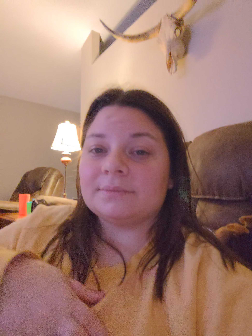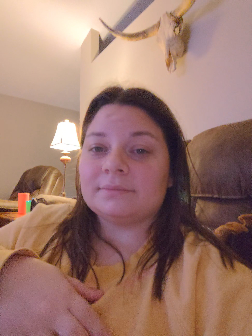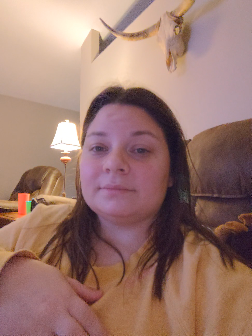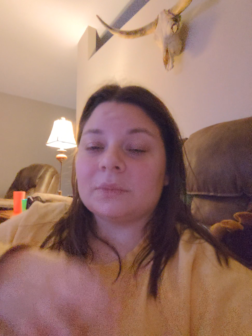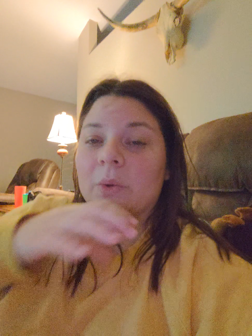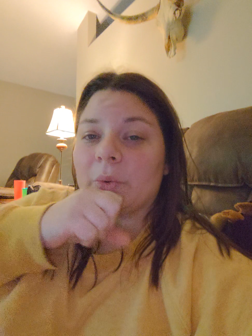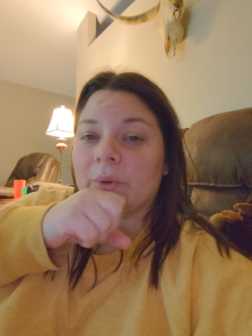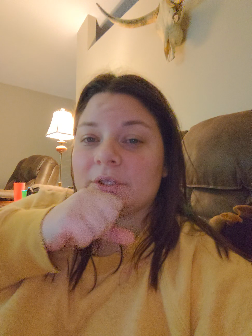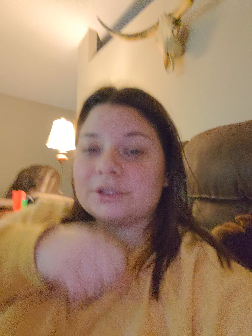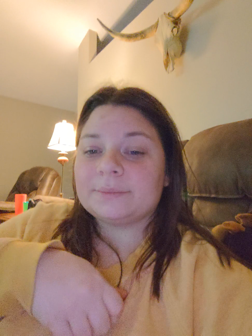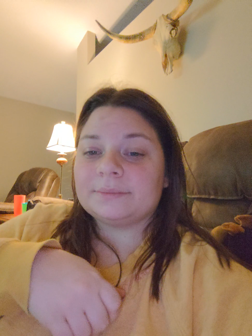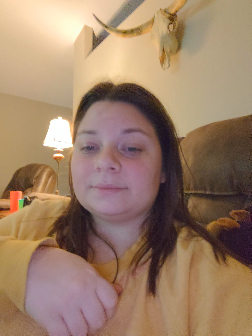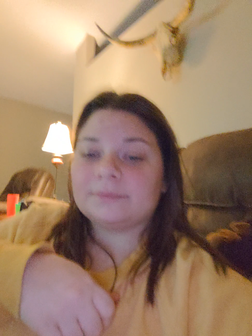orange